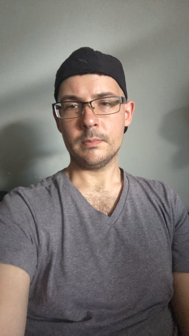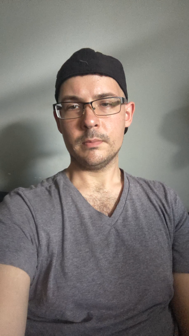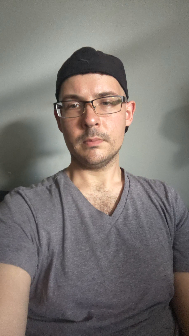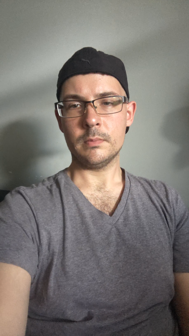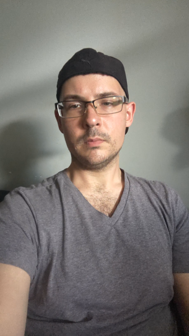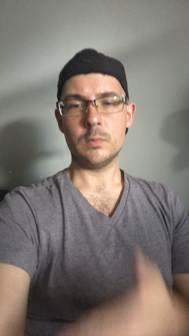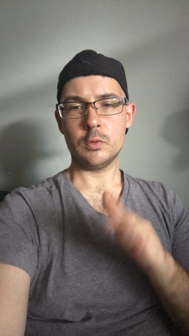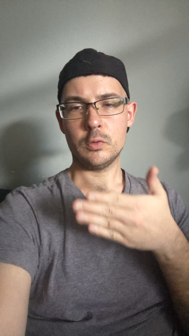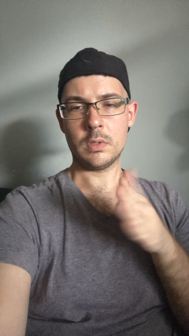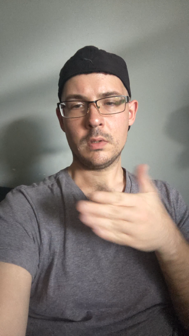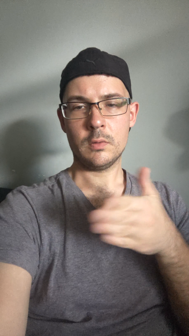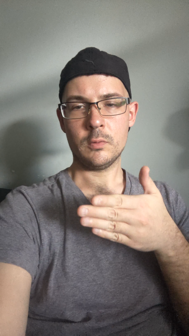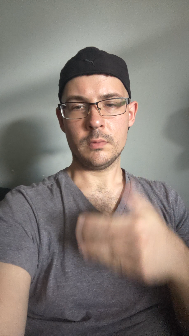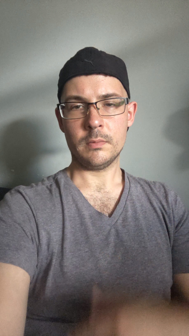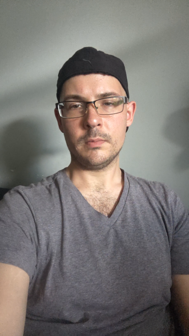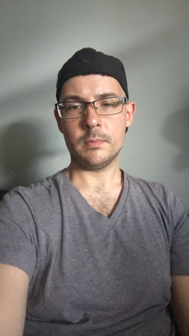share